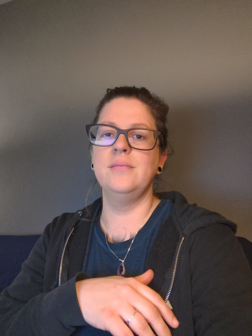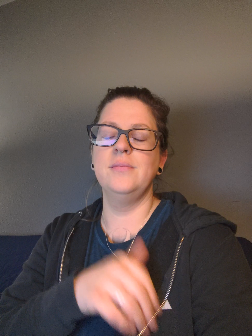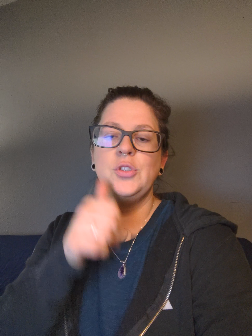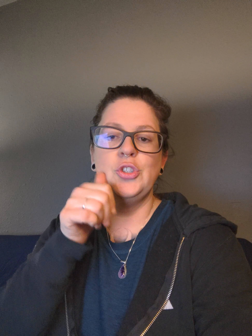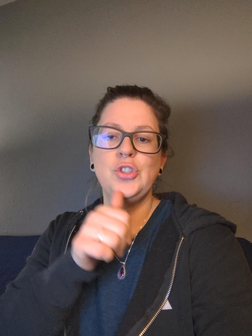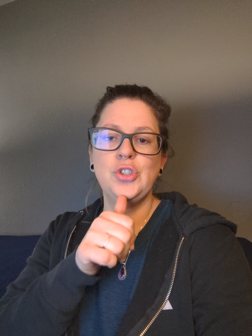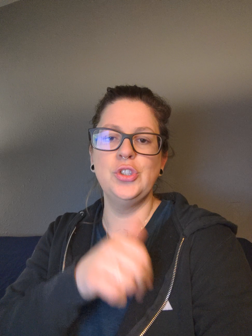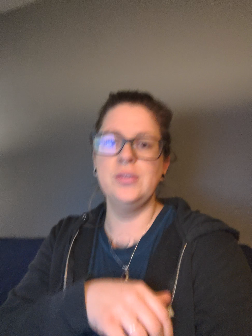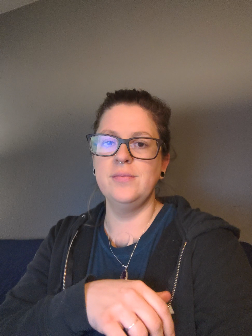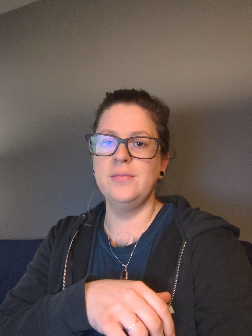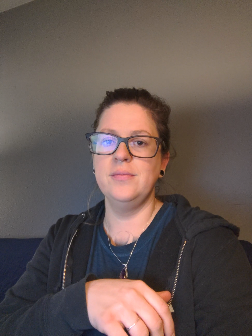girl